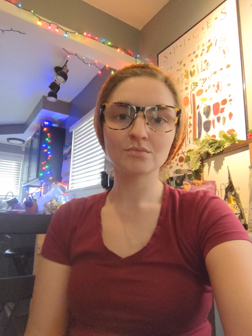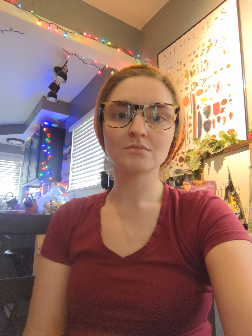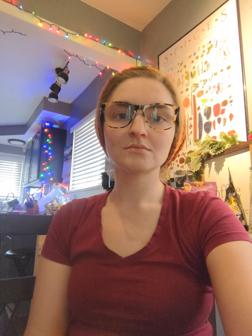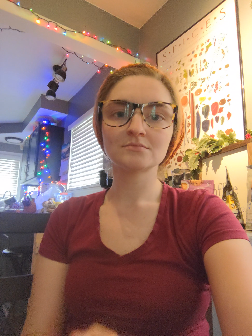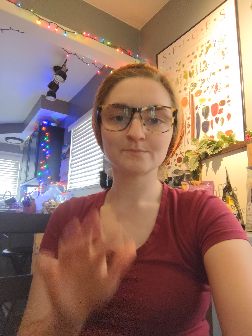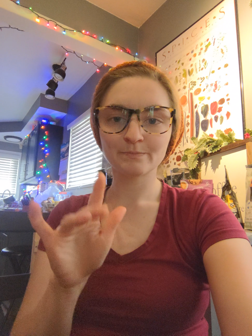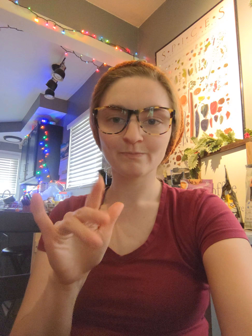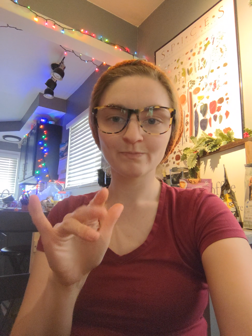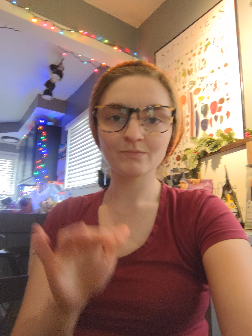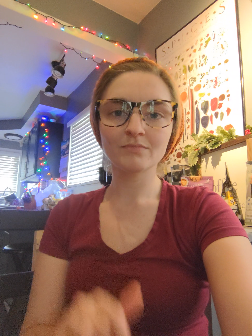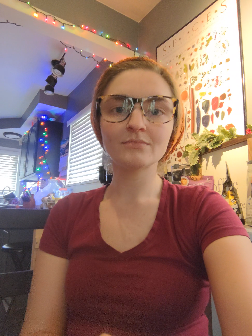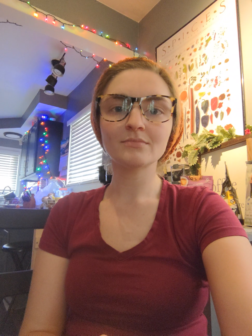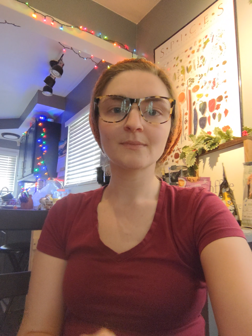finger